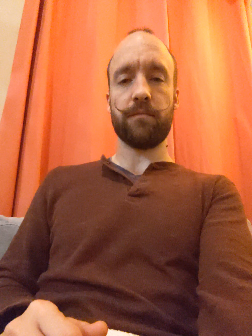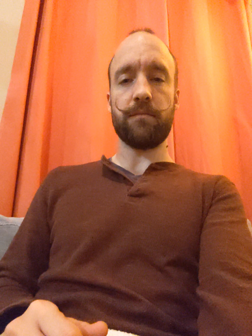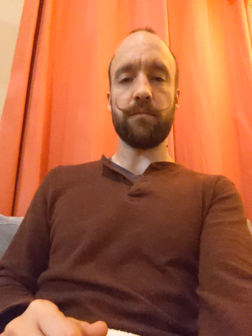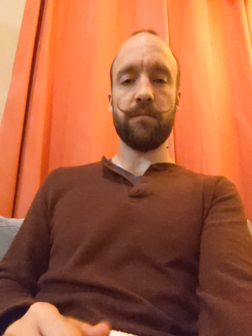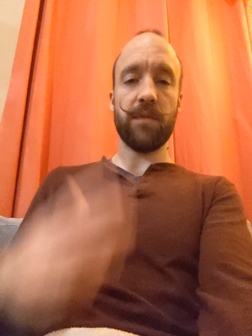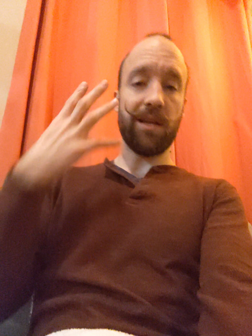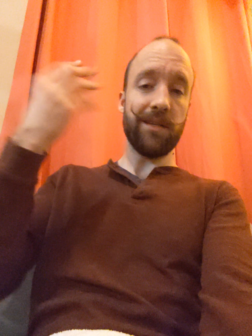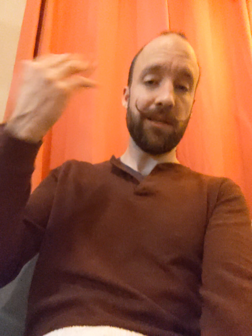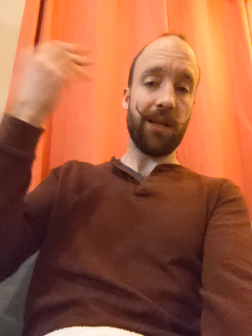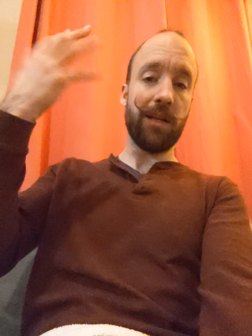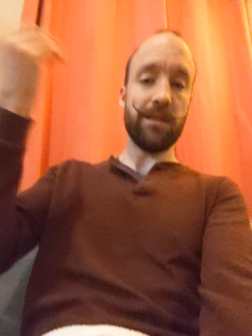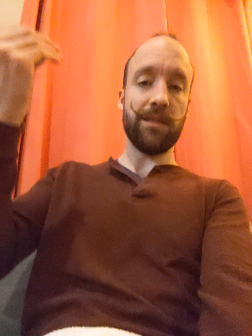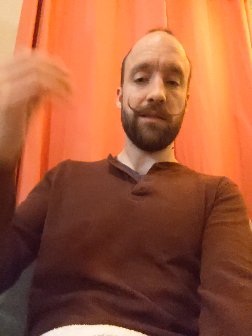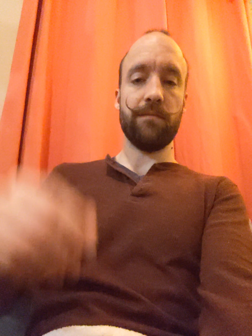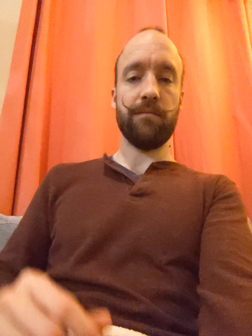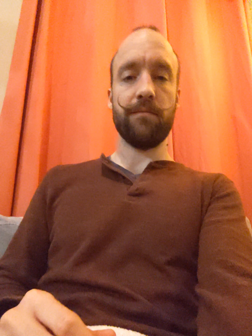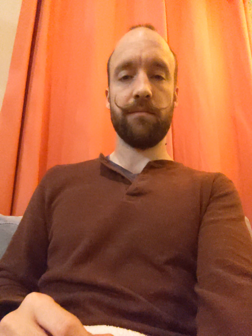outside